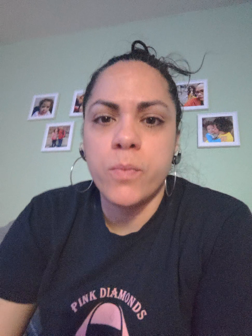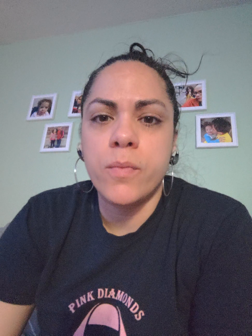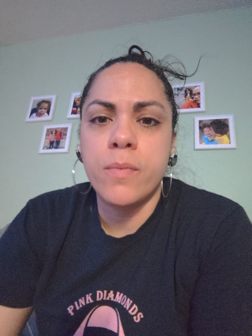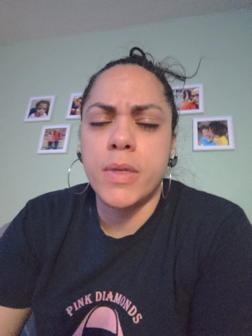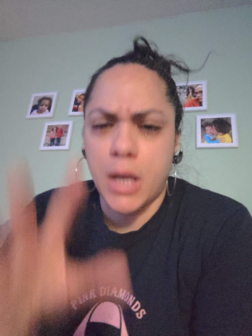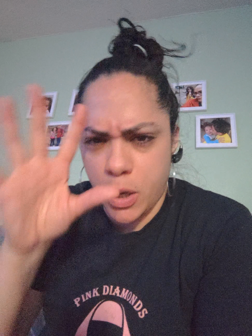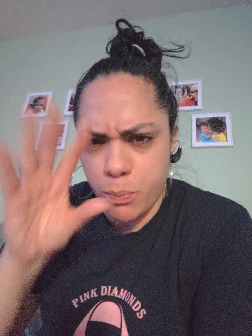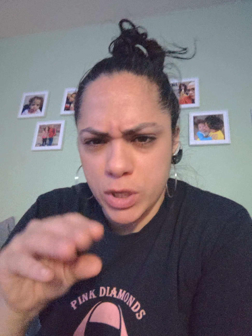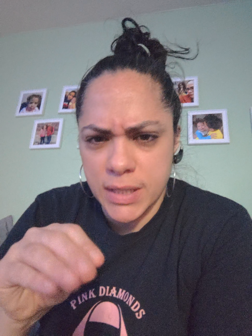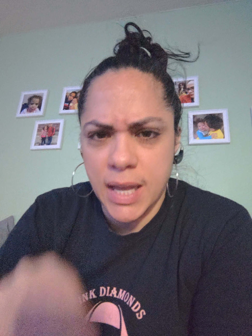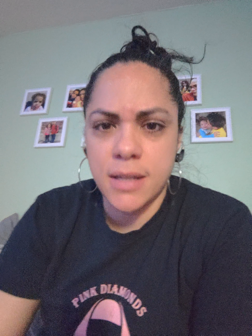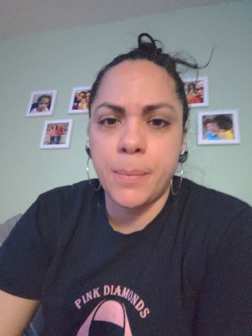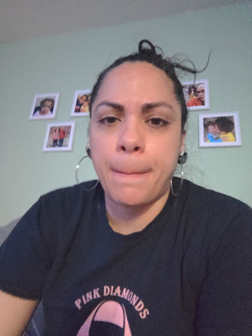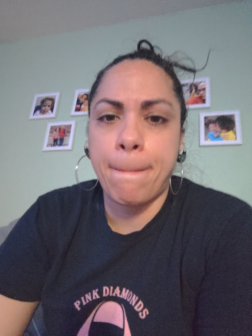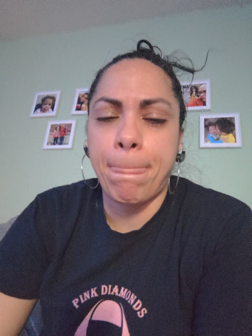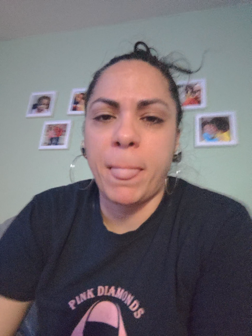pretend